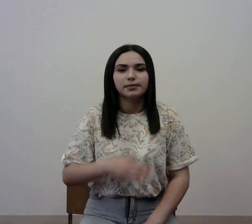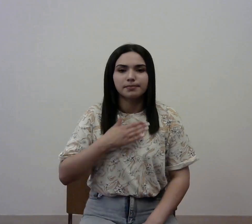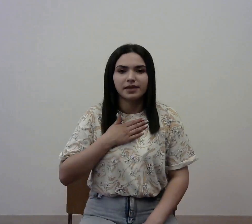mən